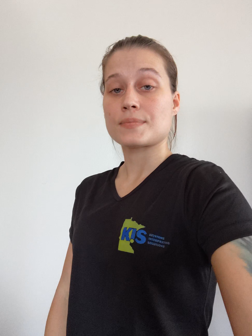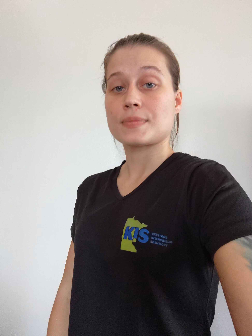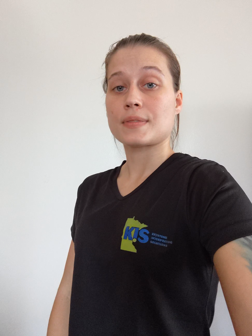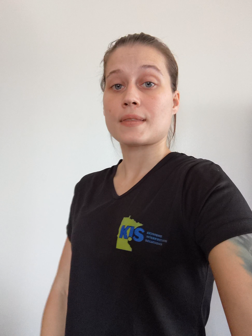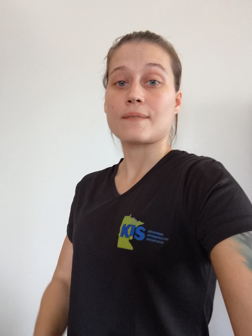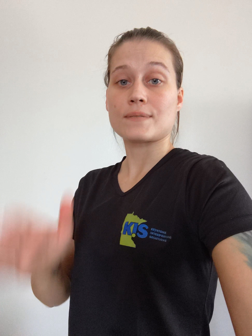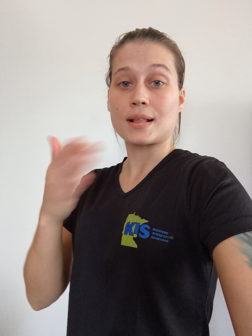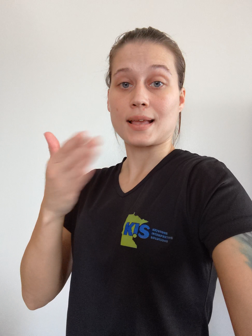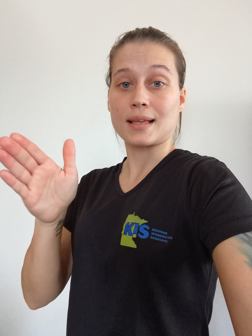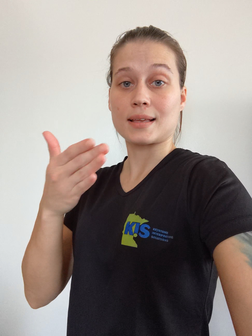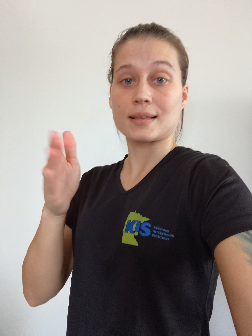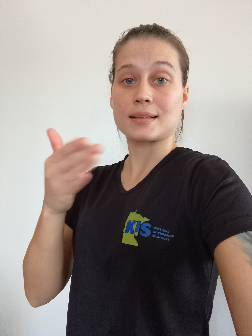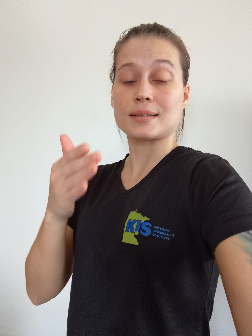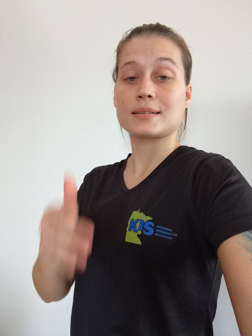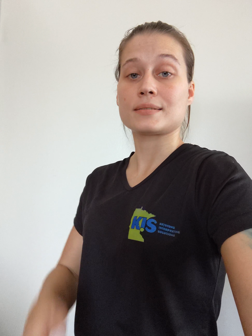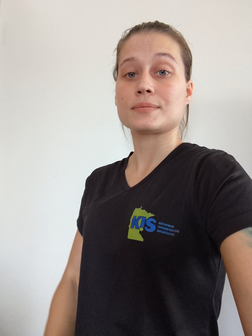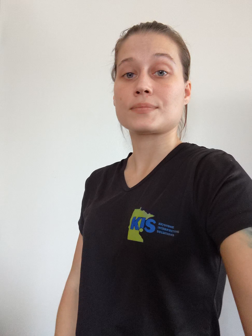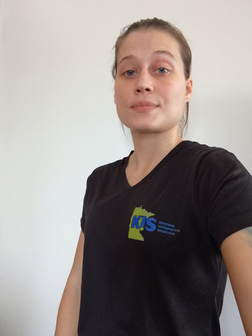flag